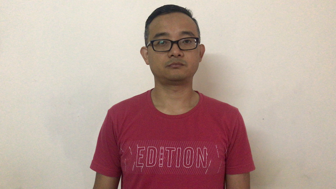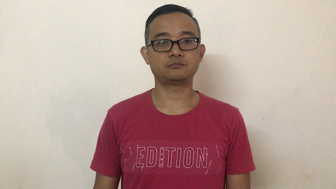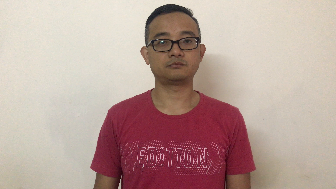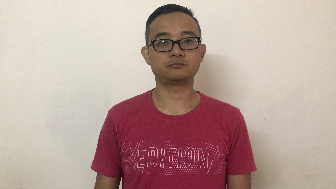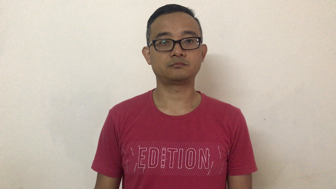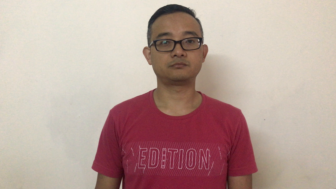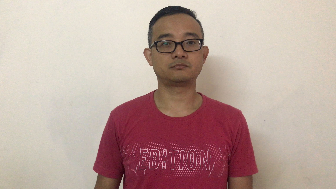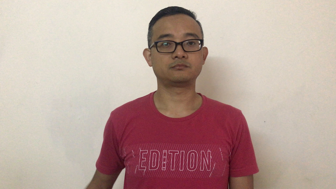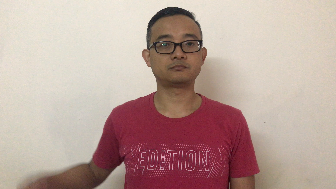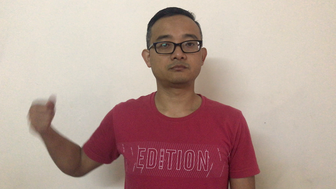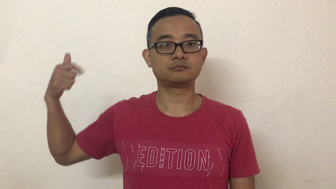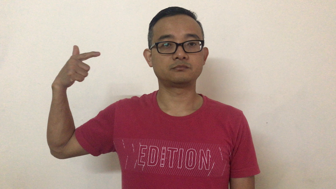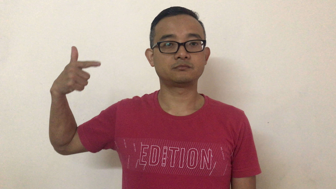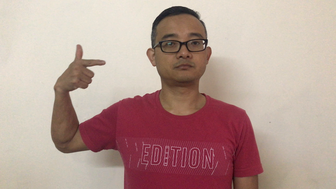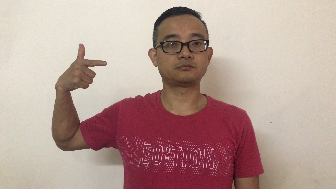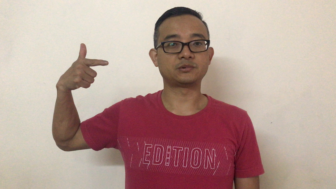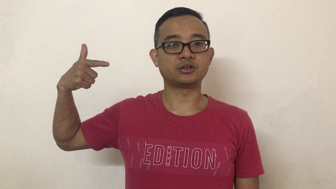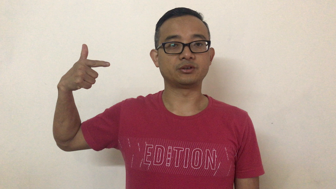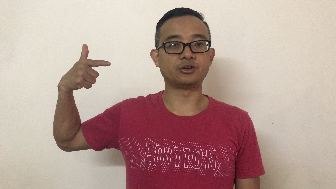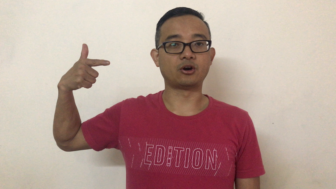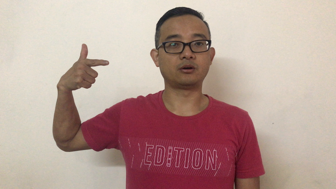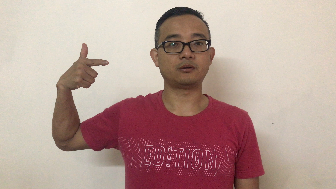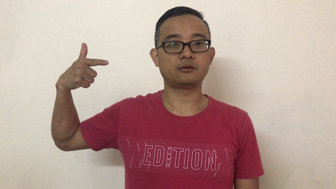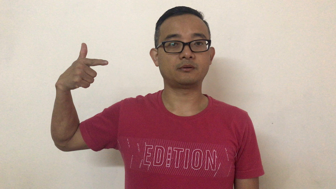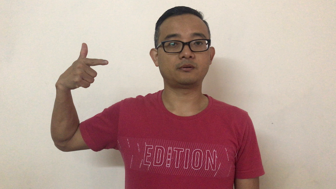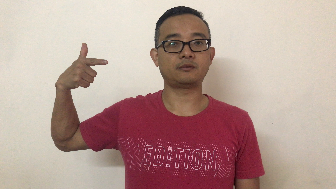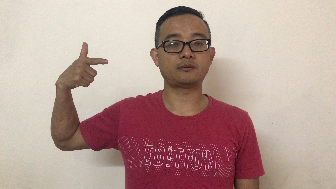ज्ञ